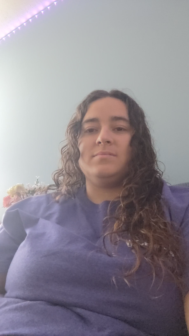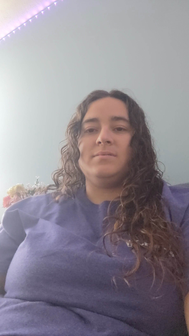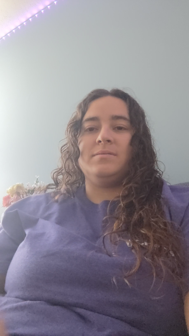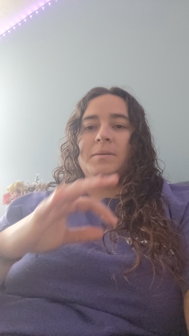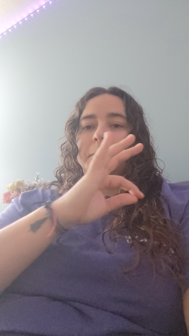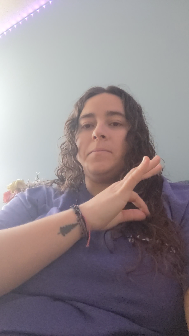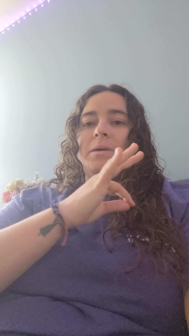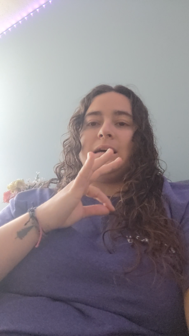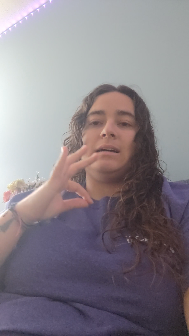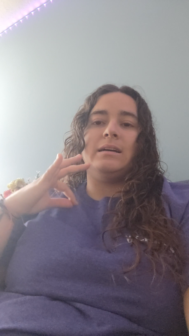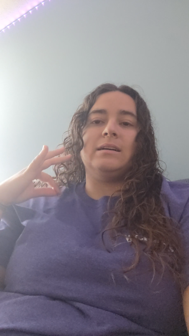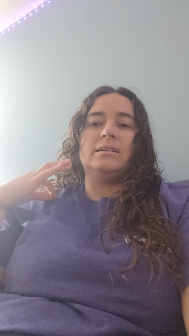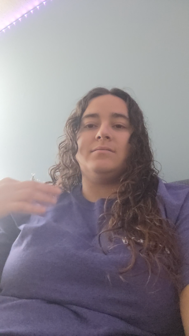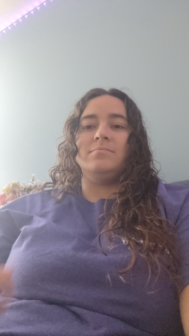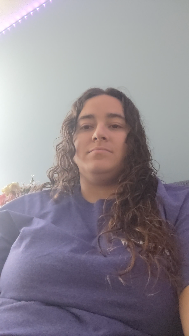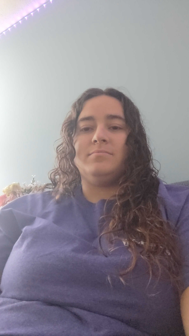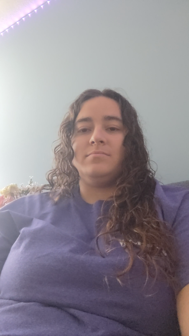beads